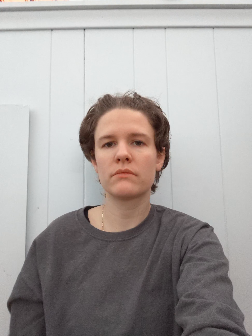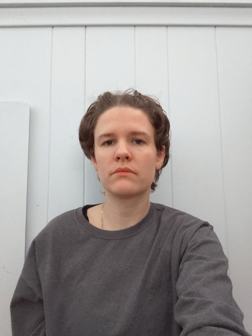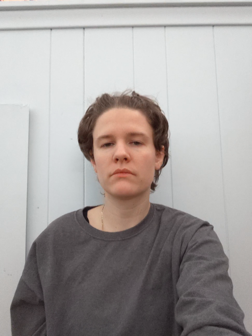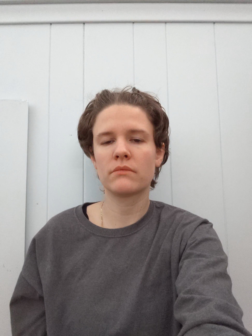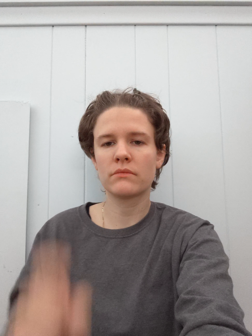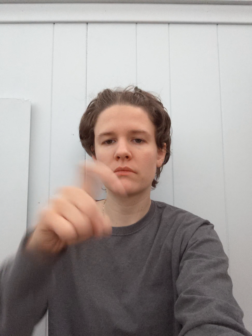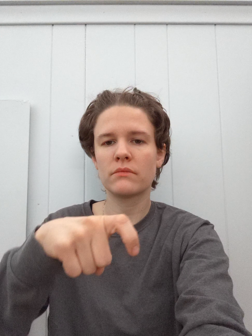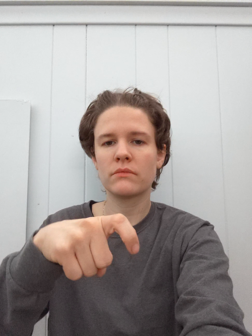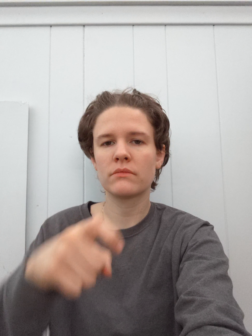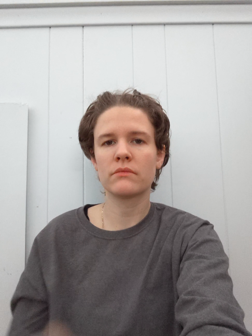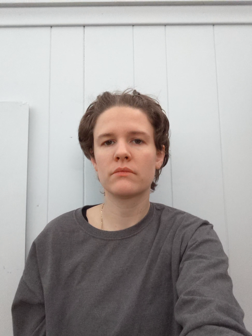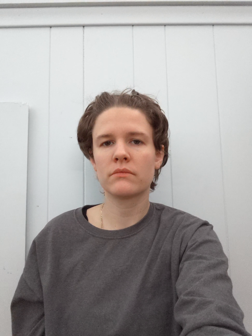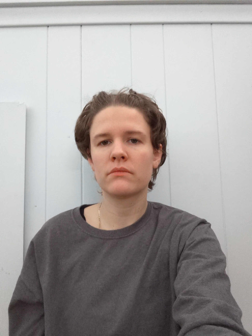time